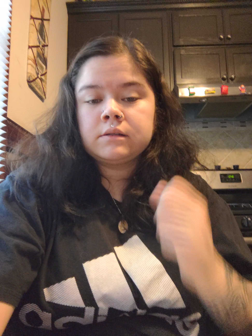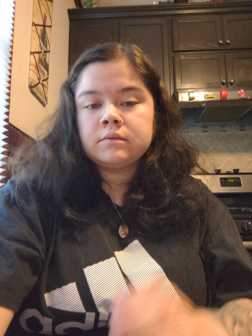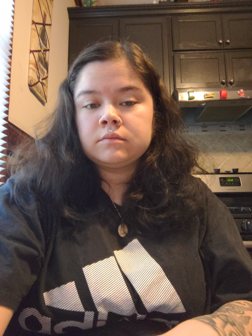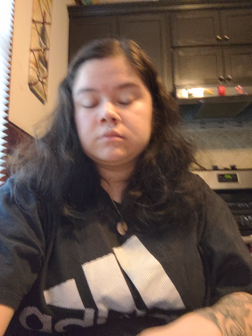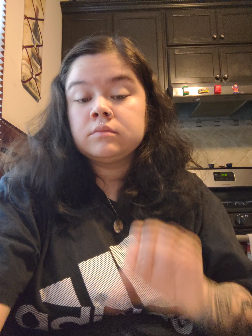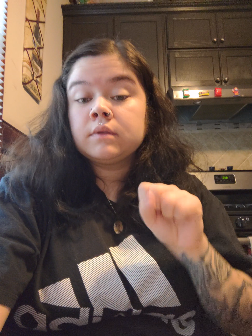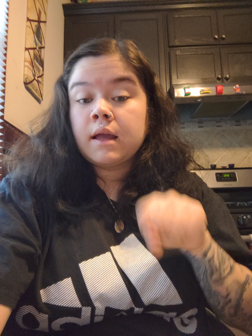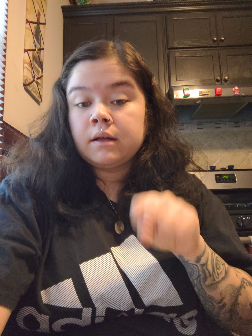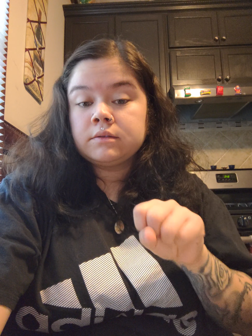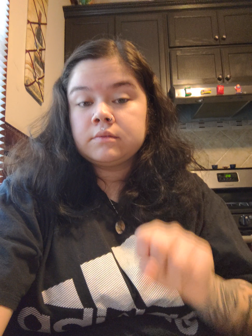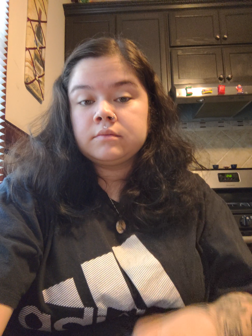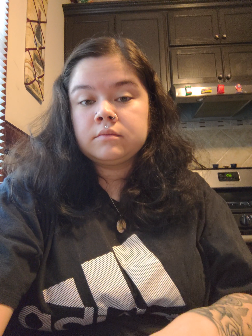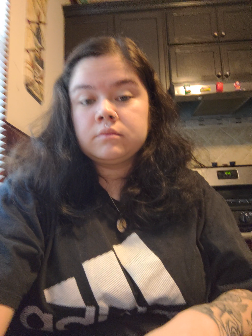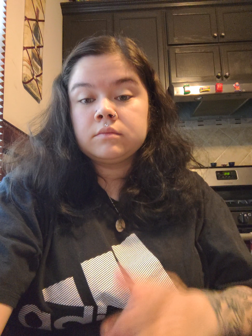yes